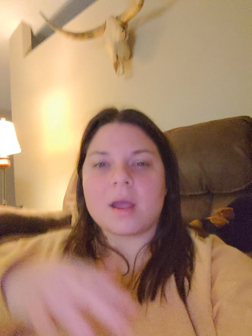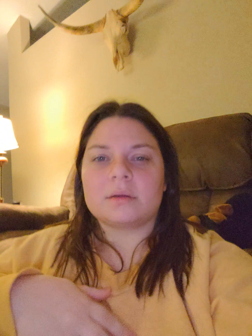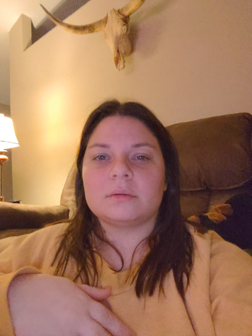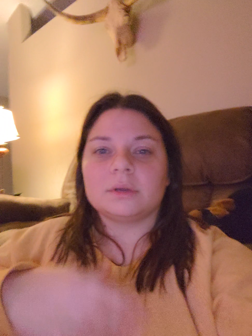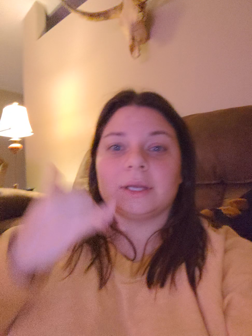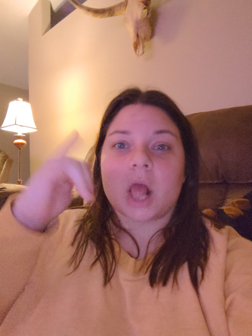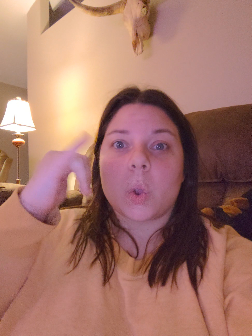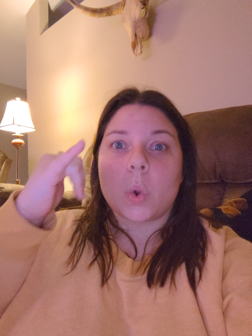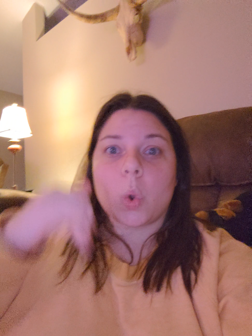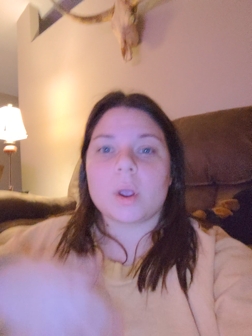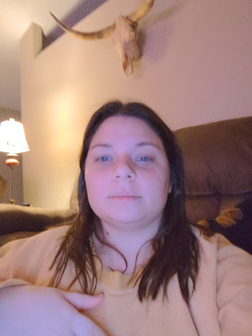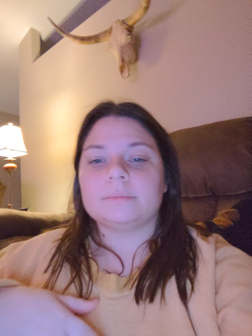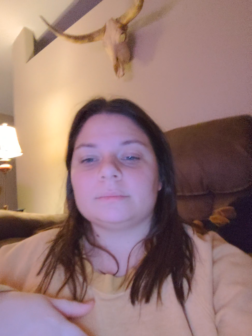yellow